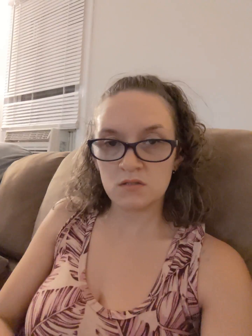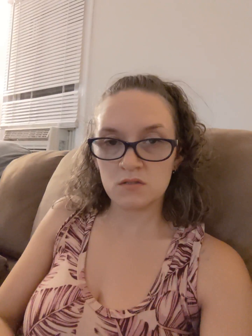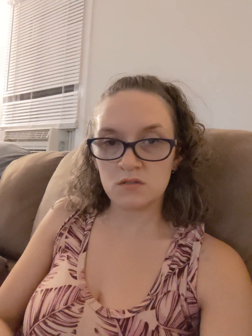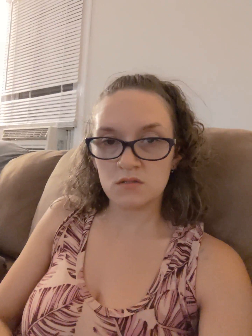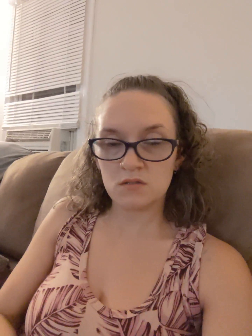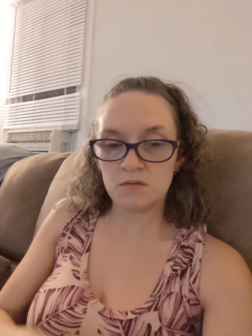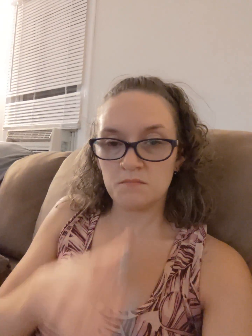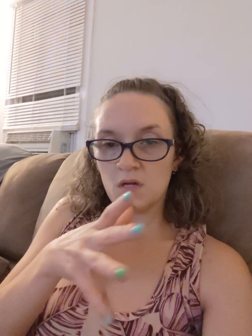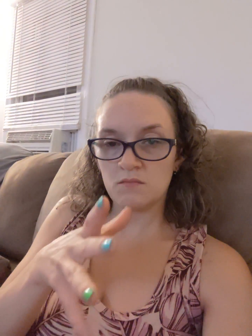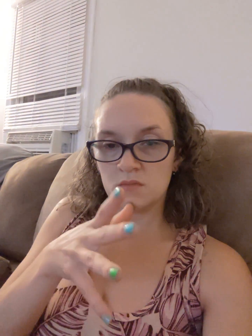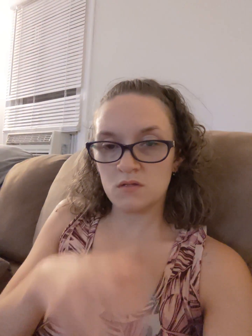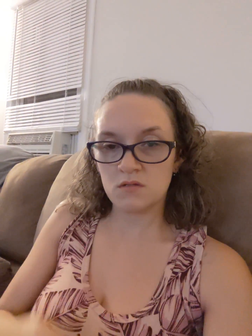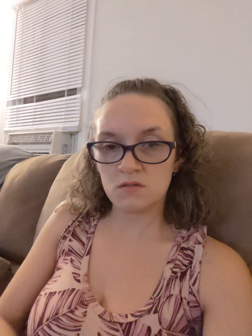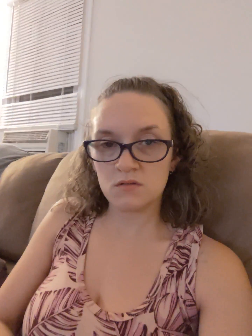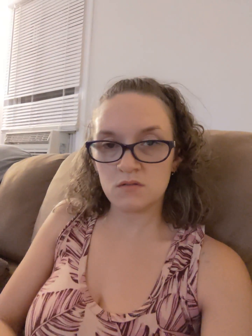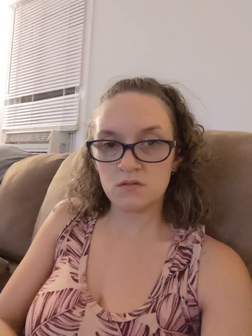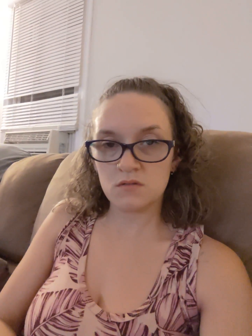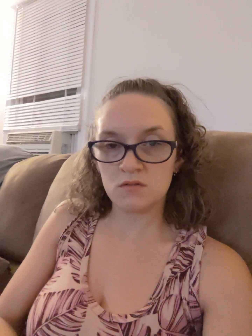mommy